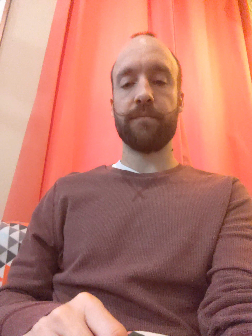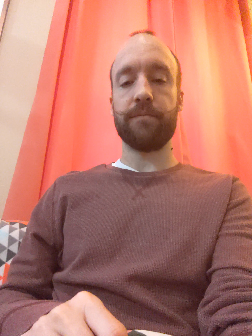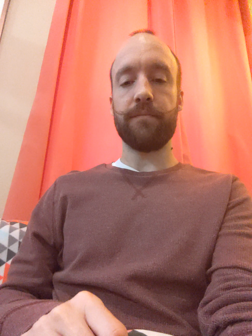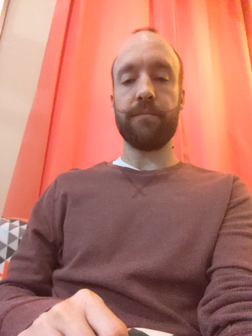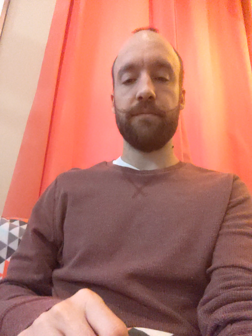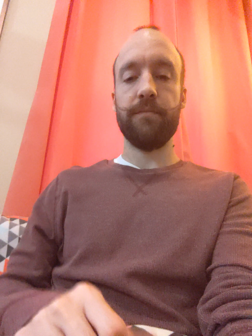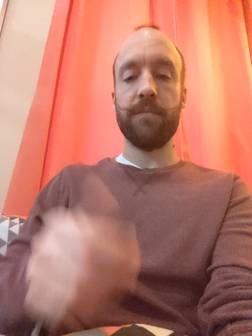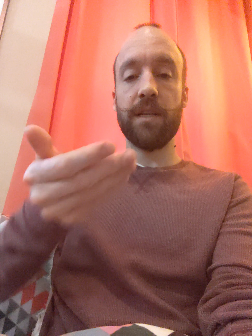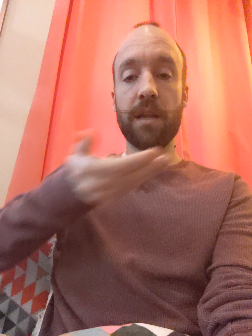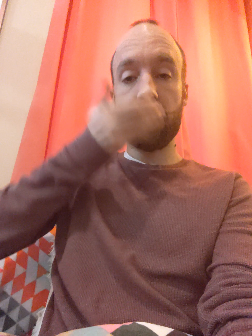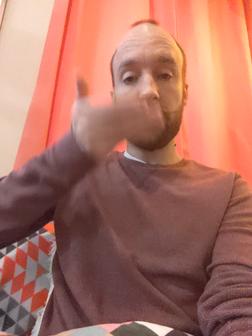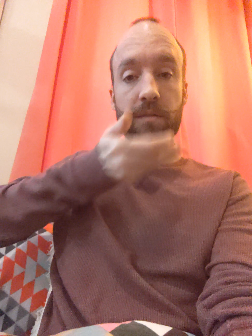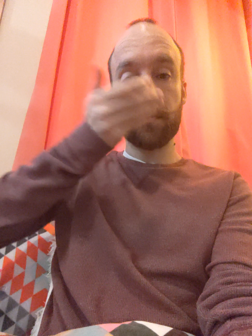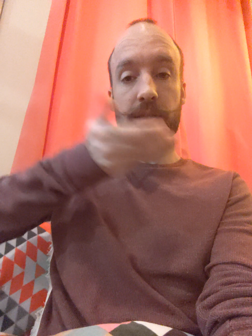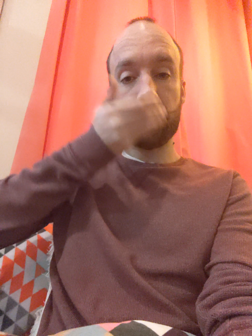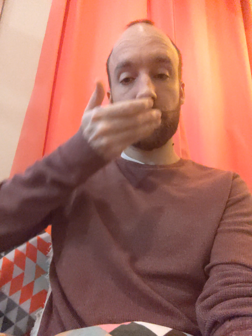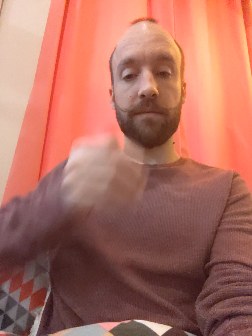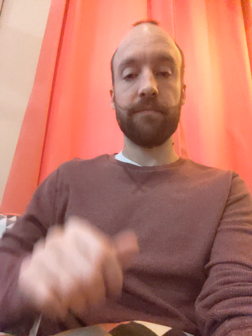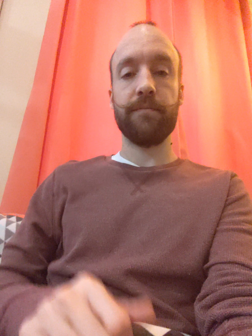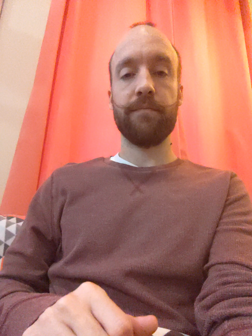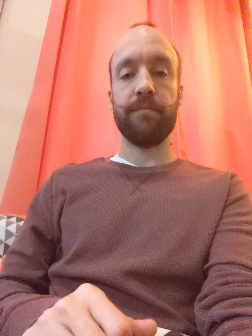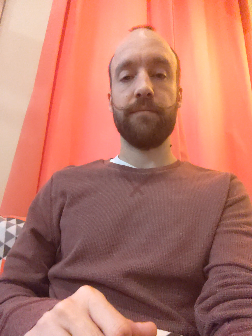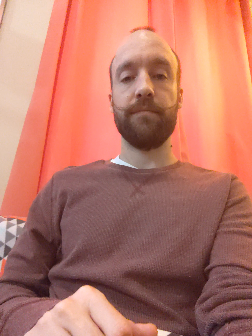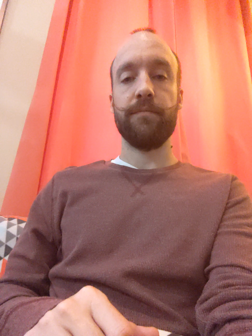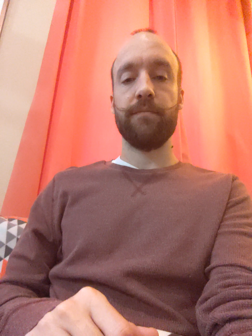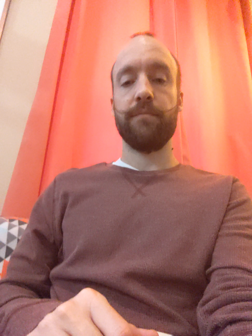cereal